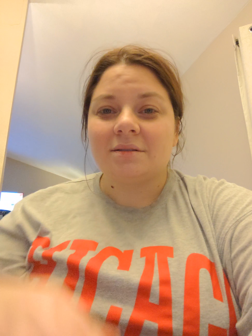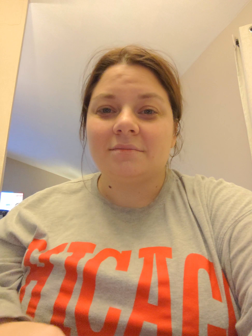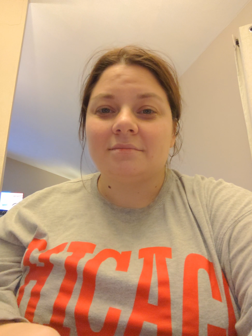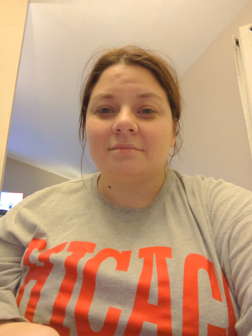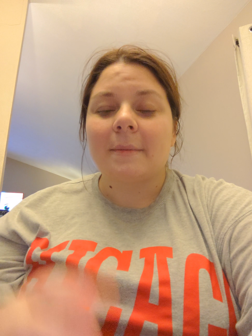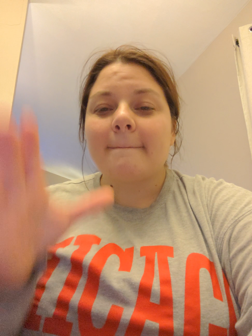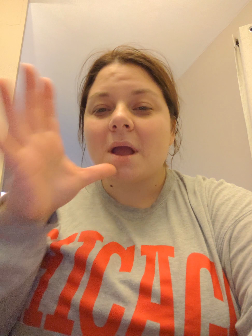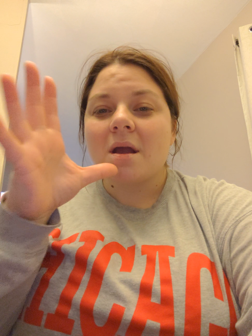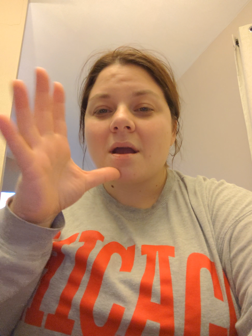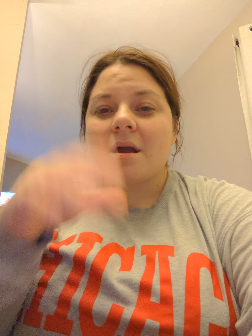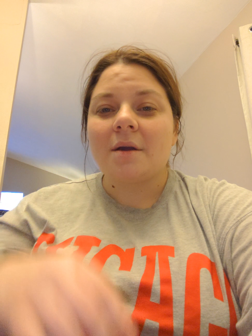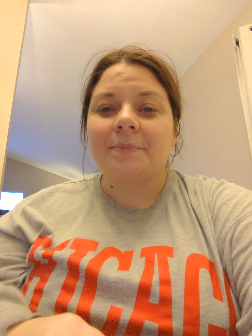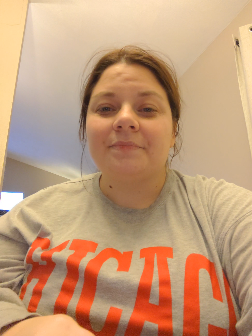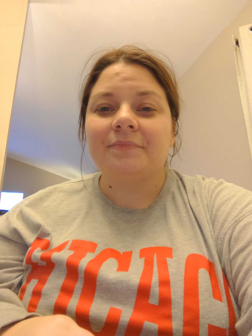mom